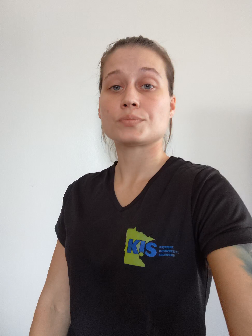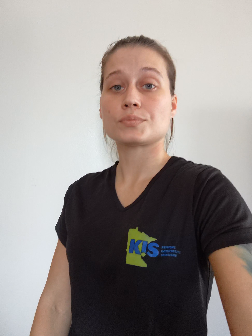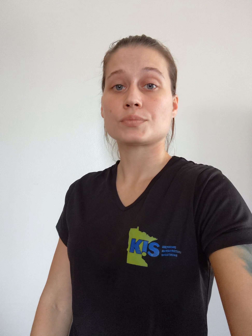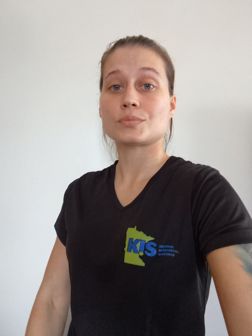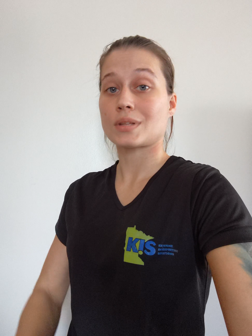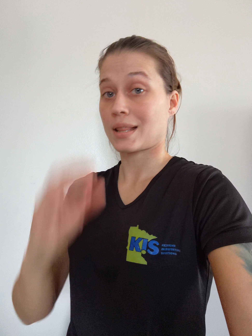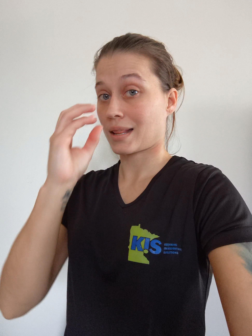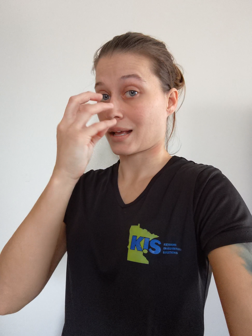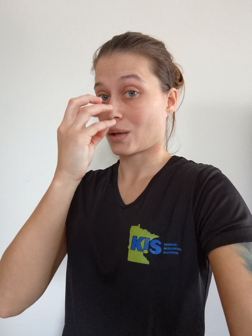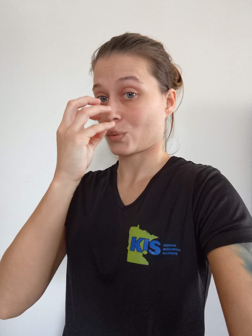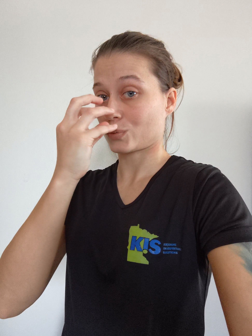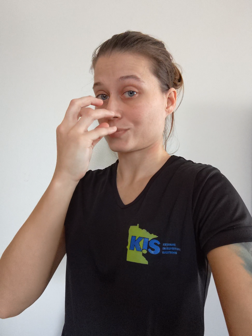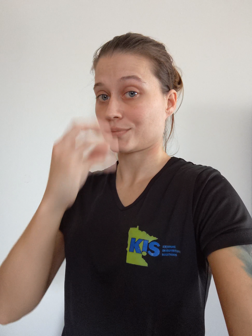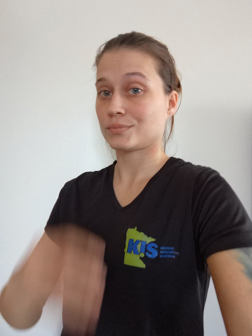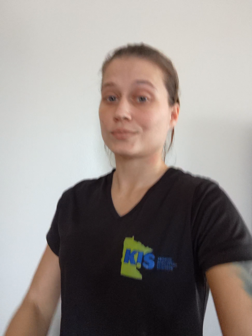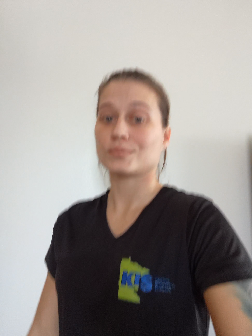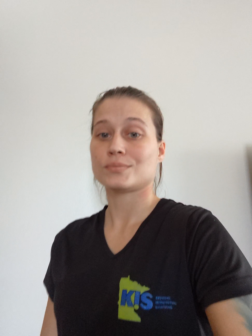clown